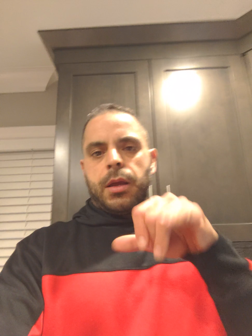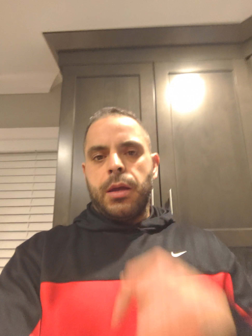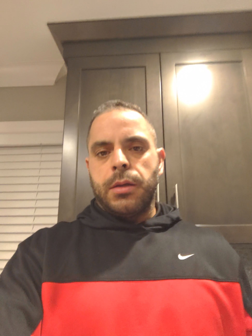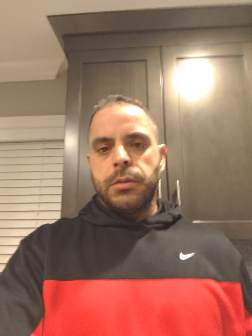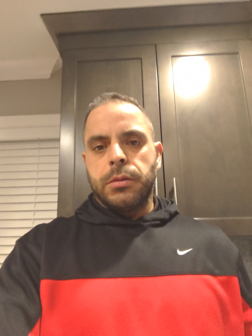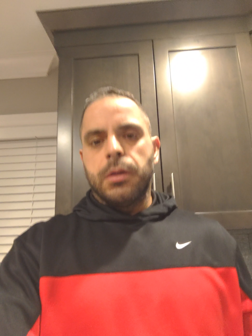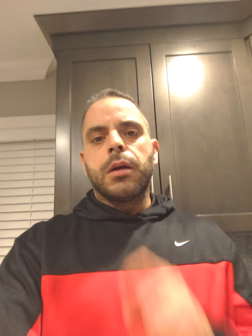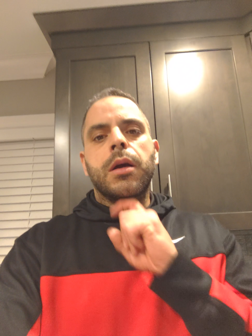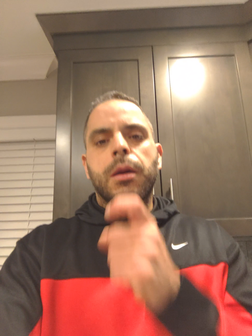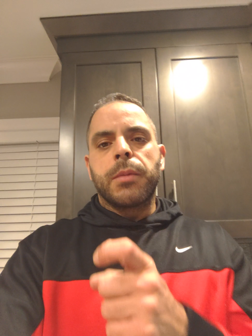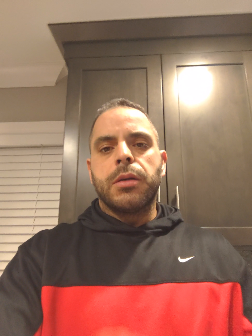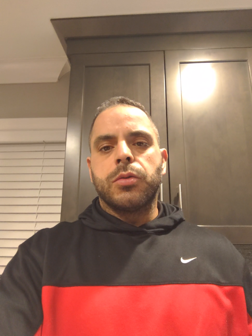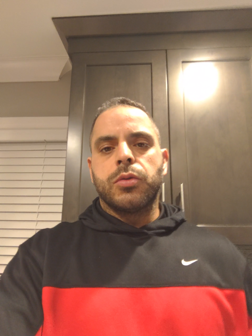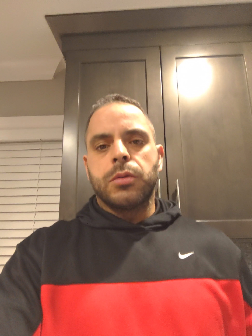garbage